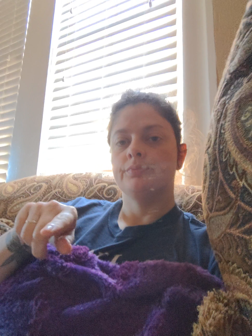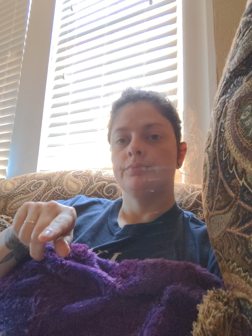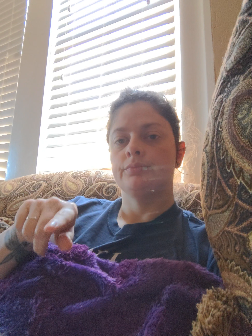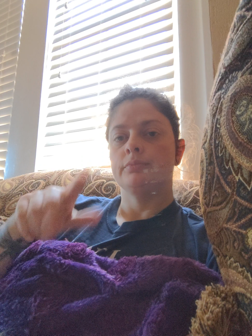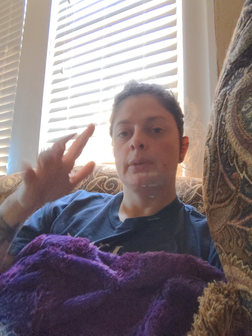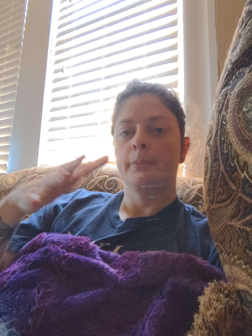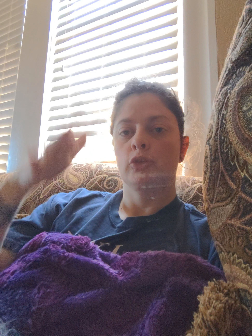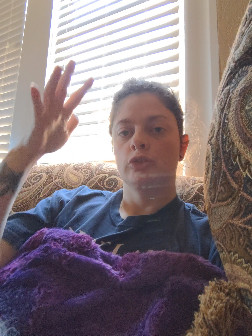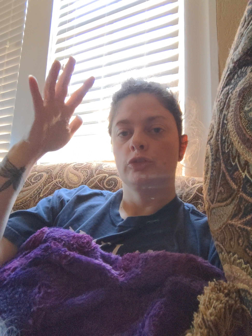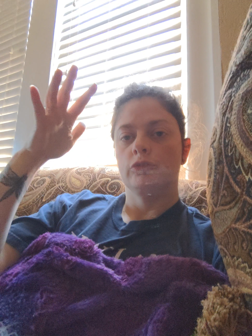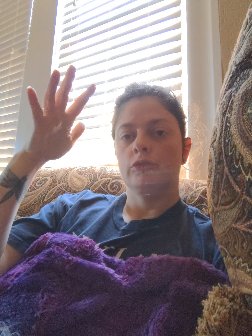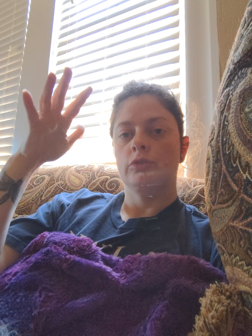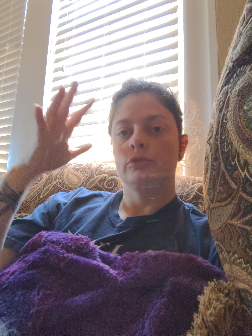helicopter